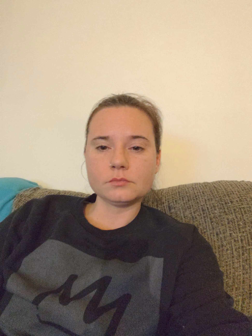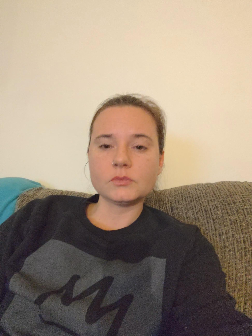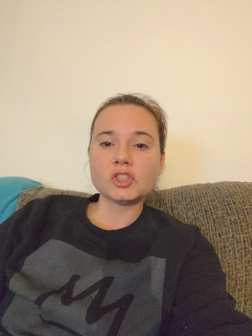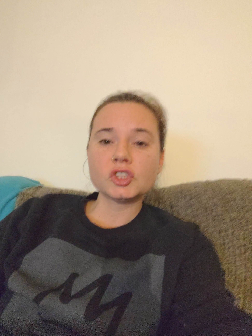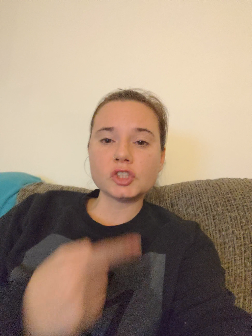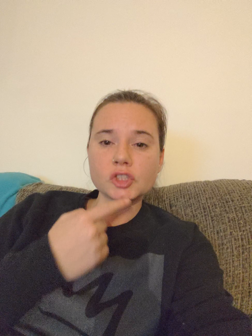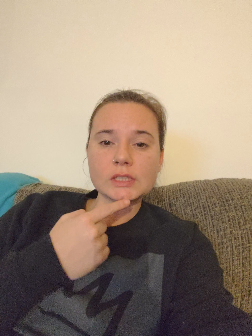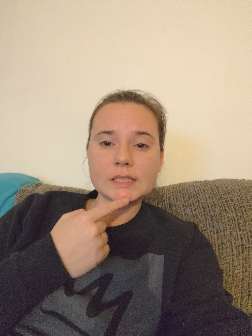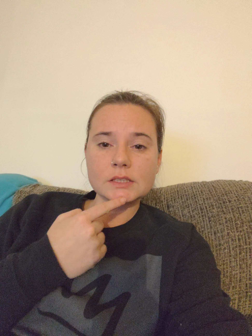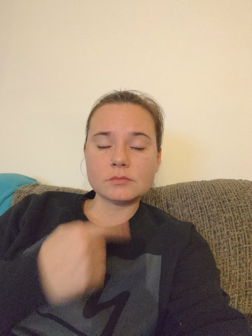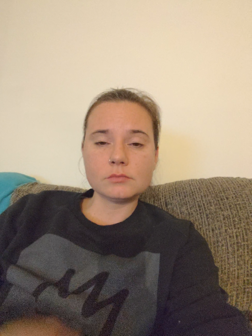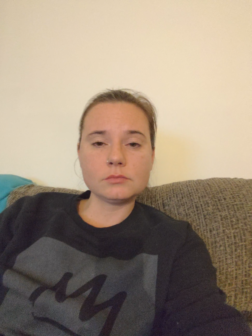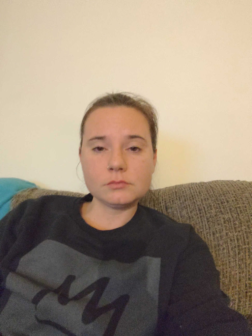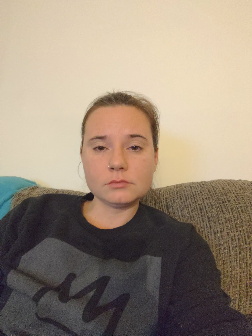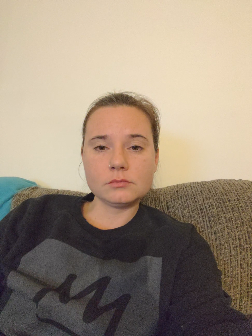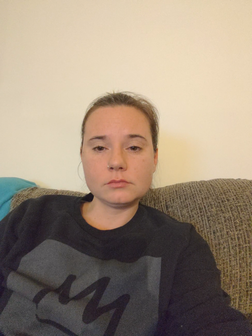chin